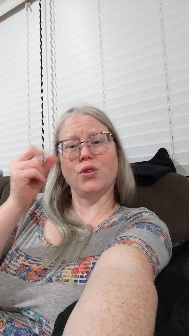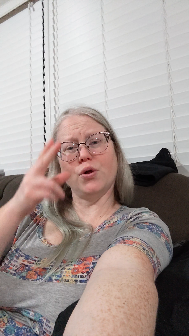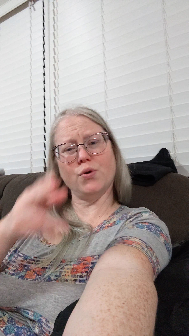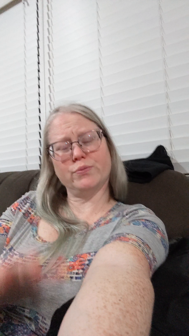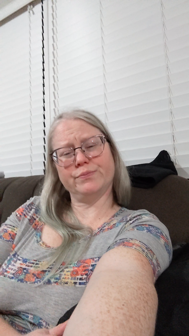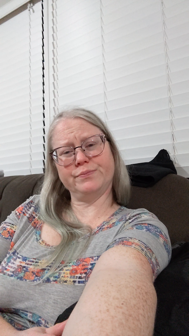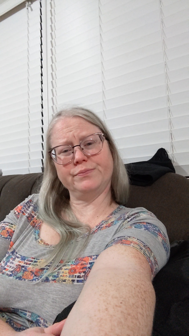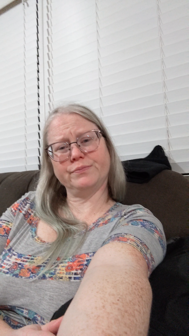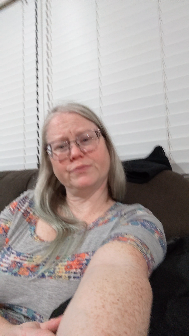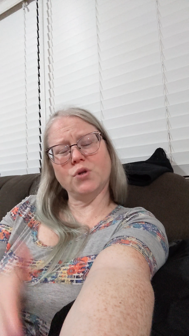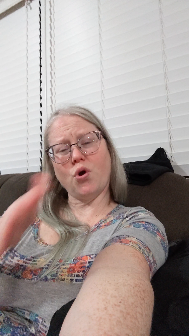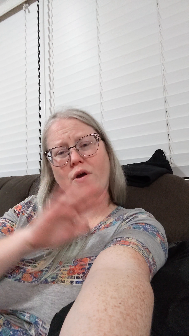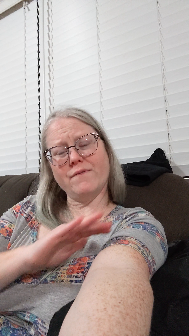cover